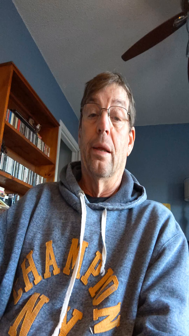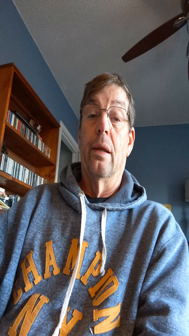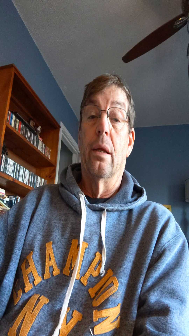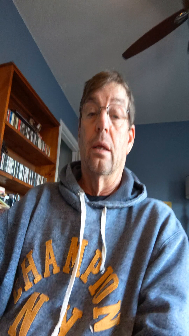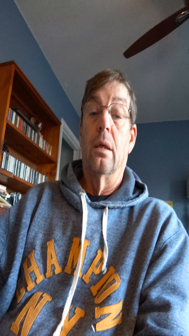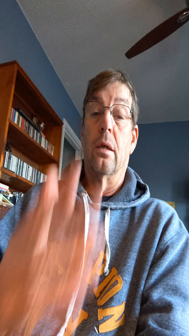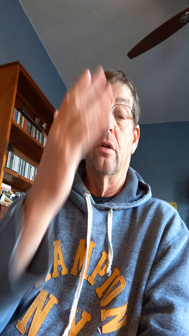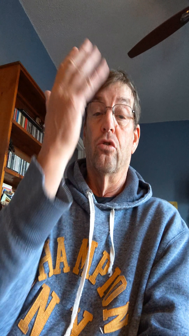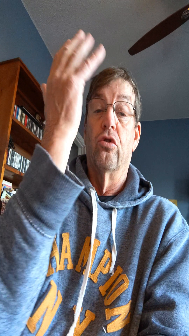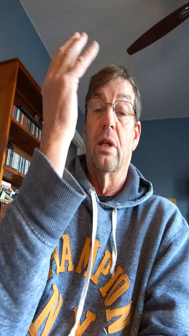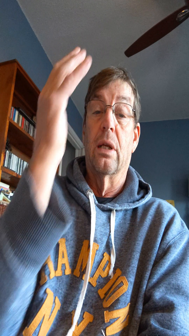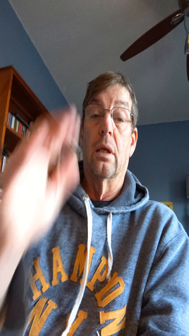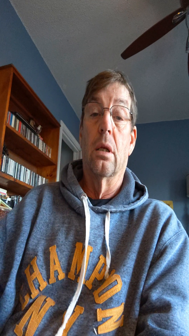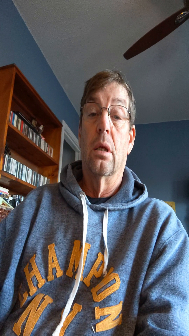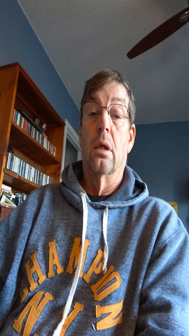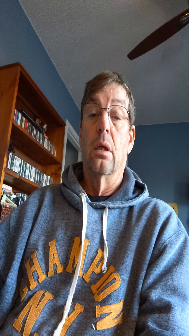tree